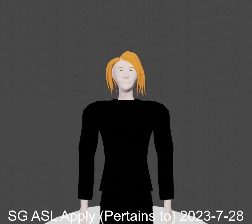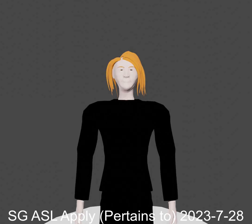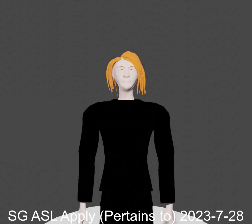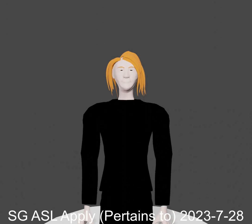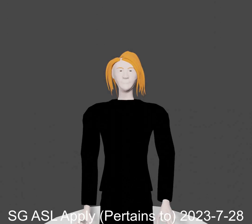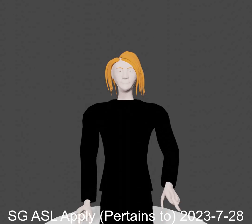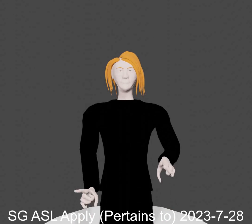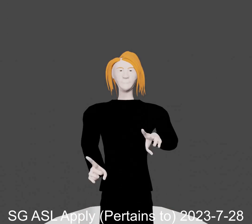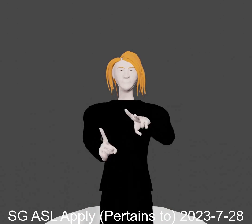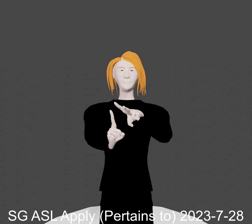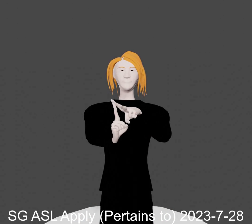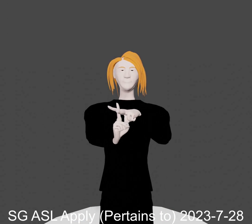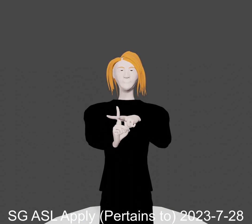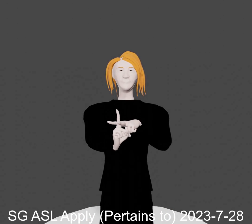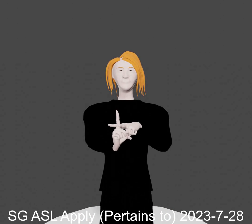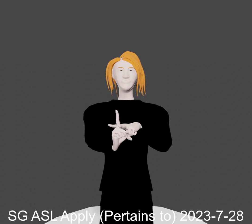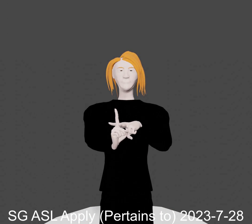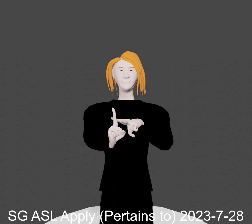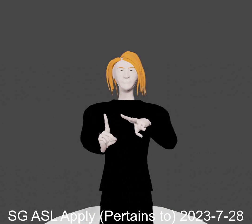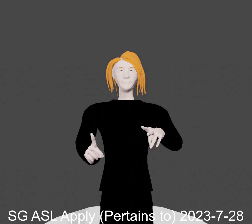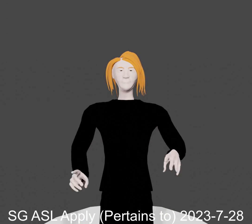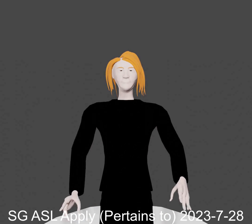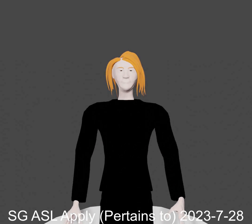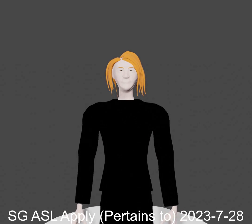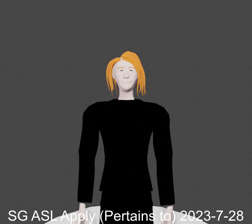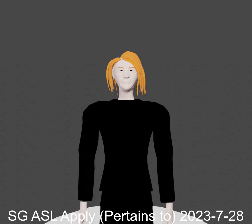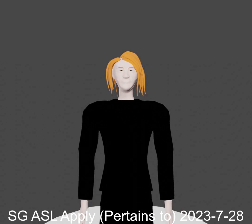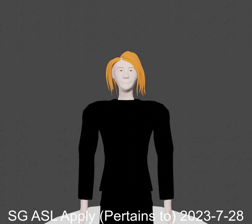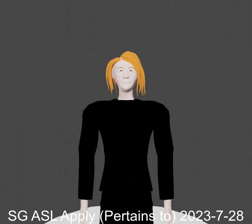Apply (Pertains to)